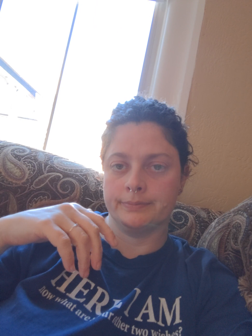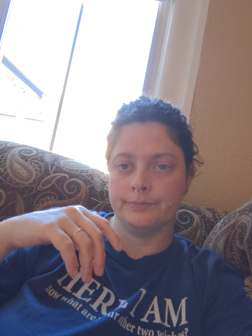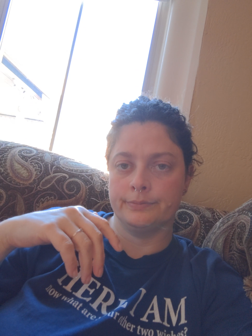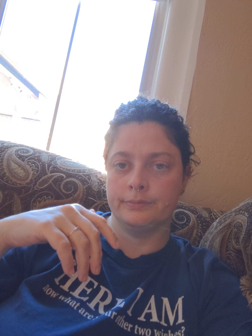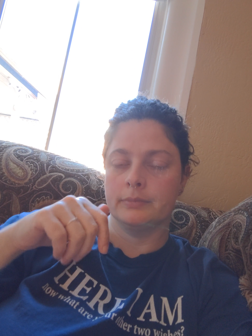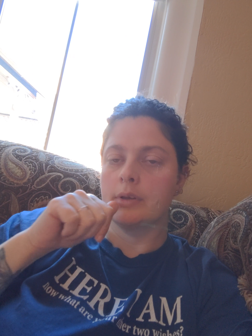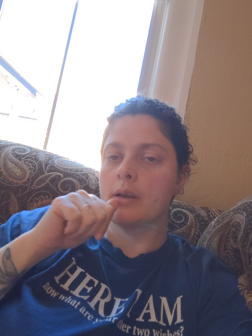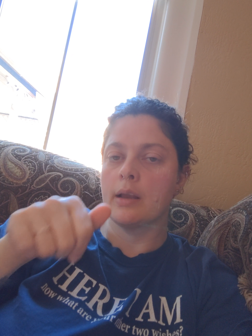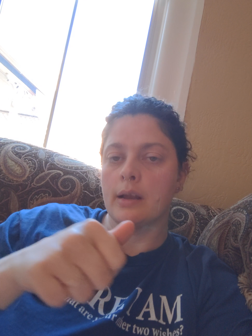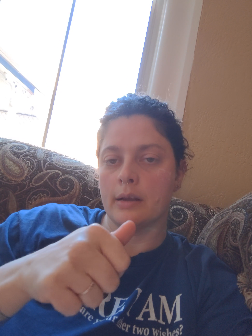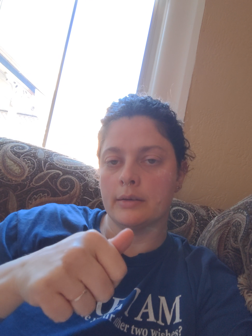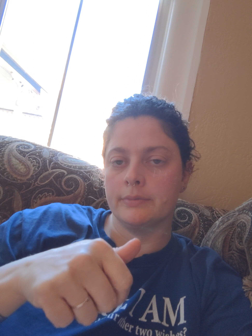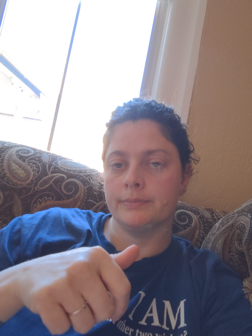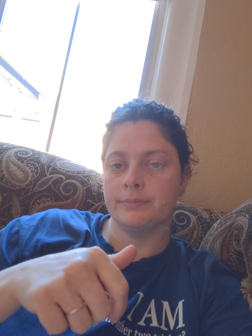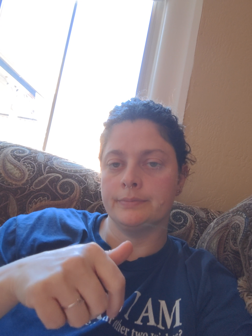hide